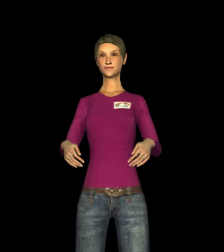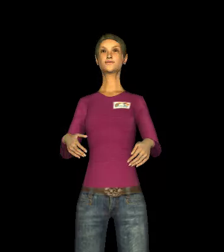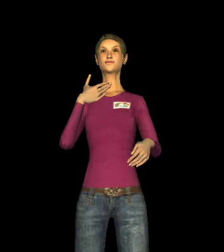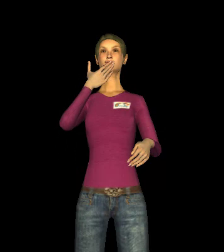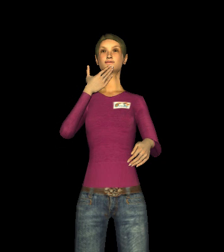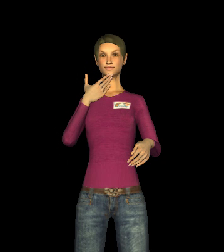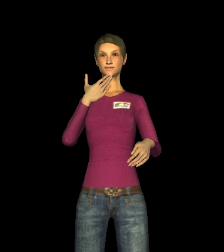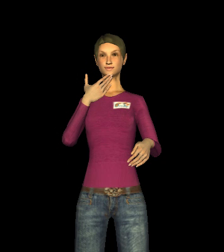شكرا